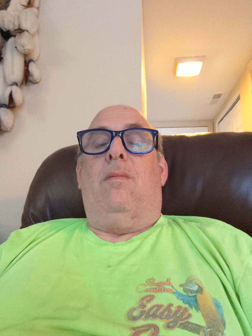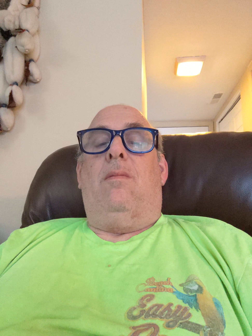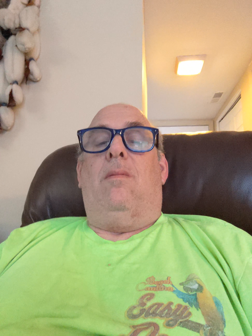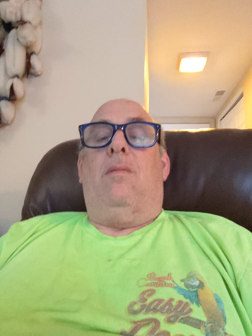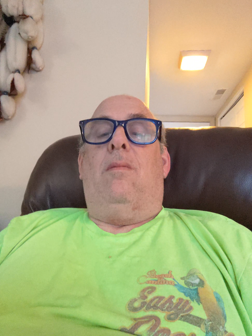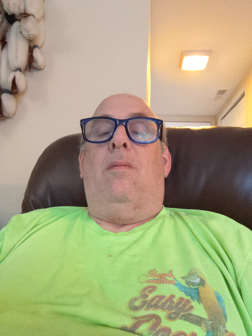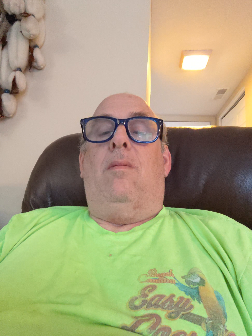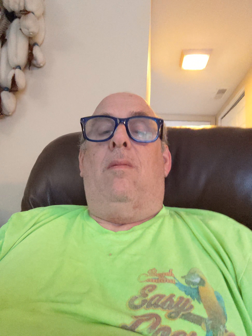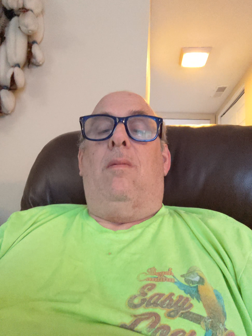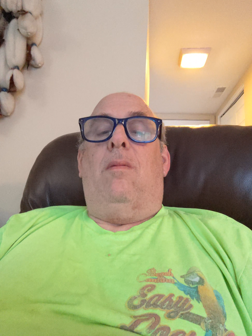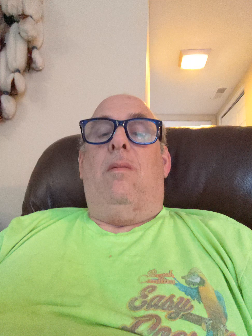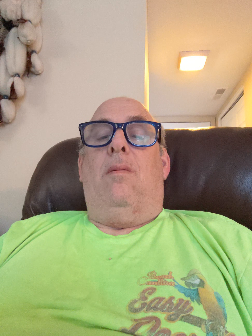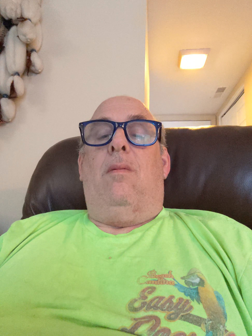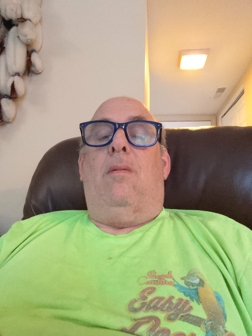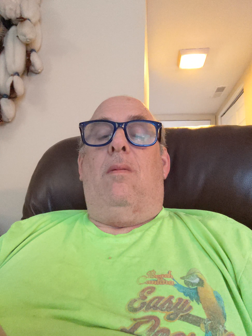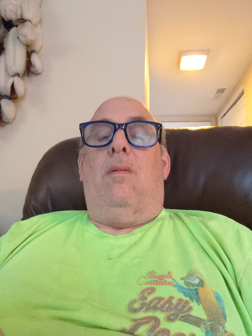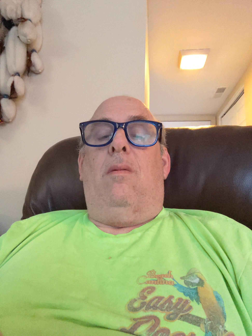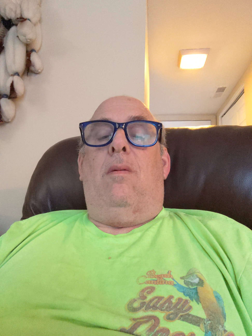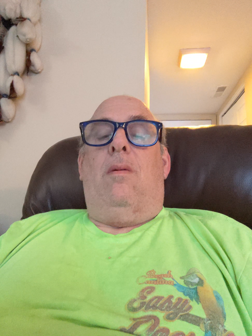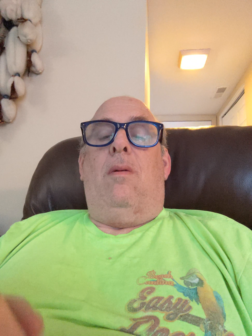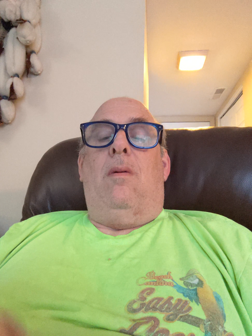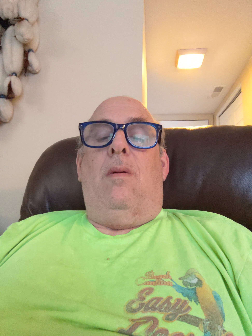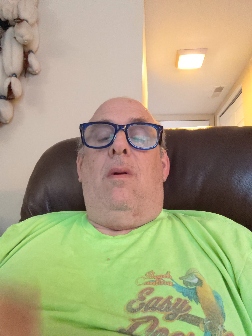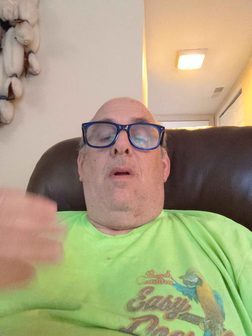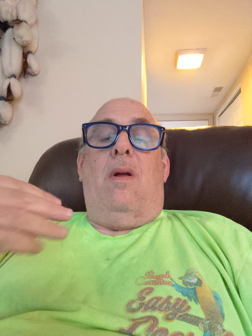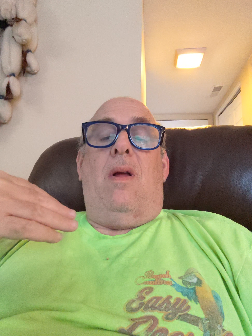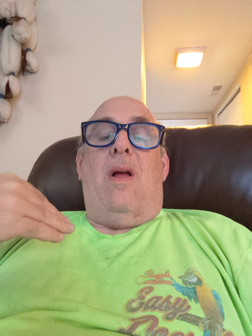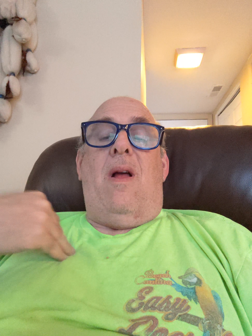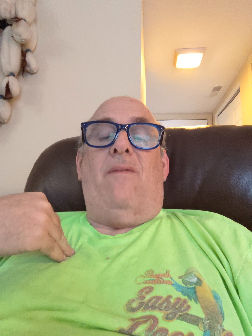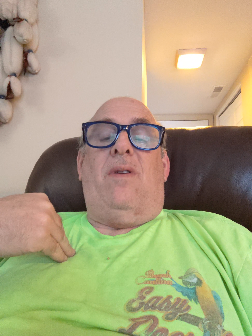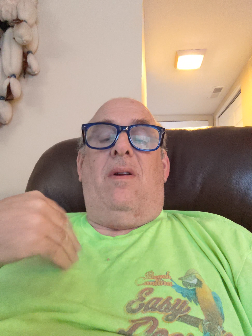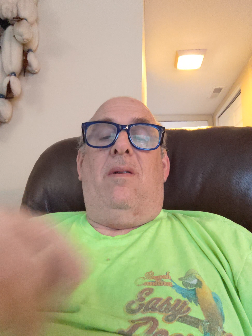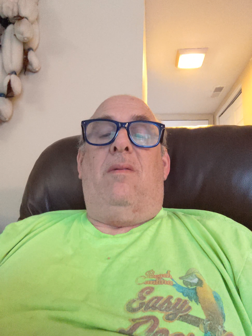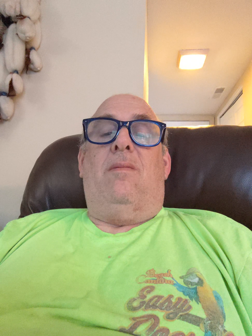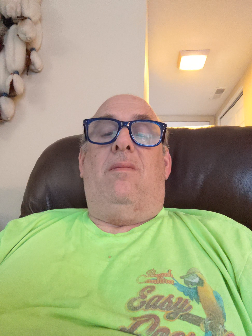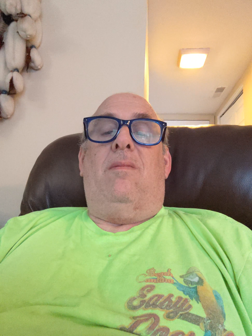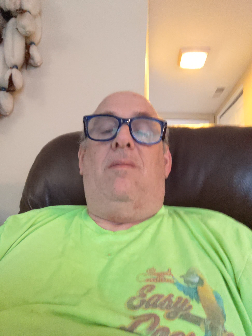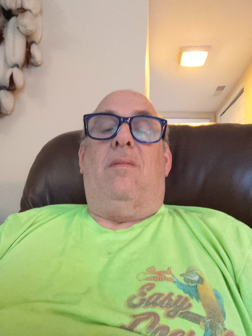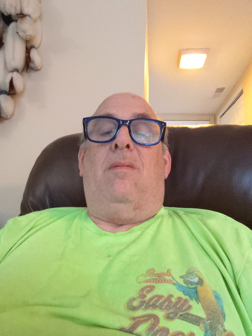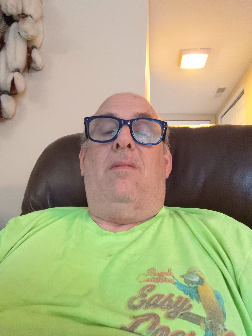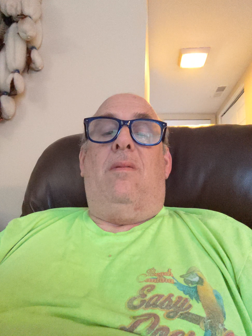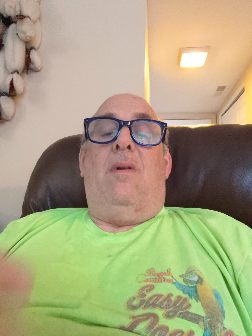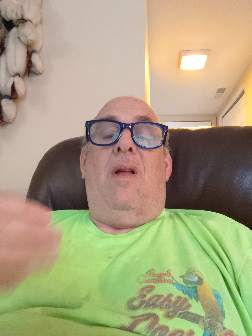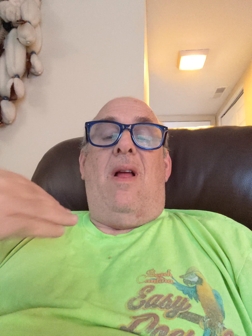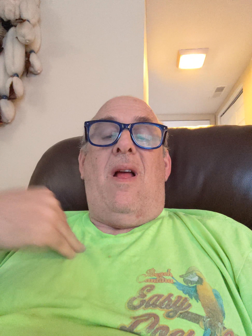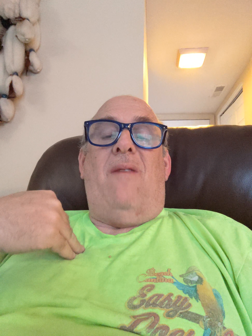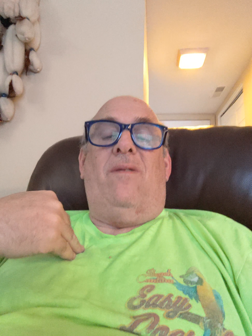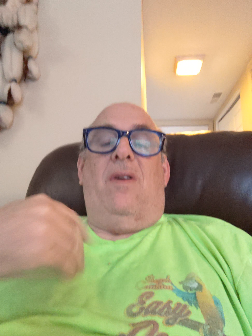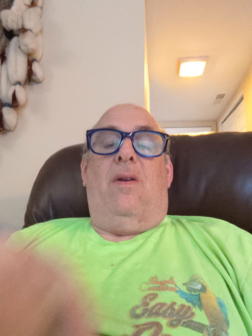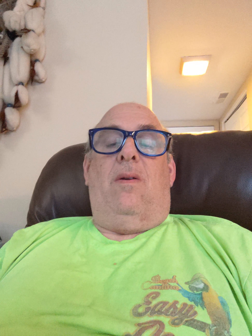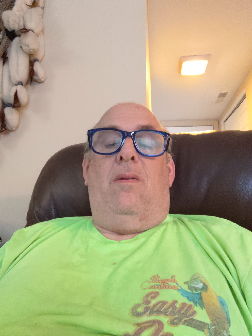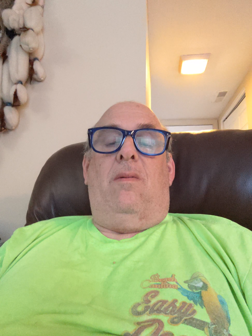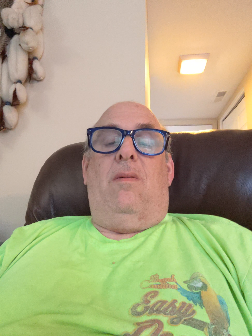have